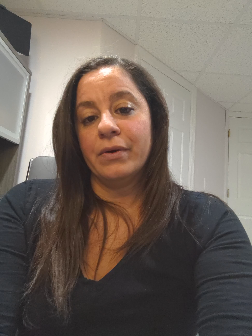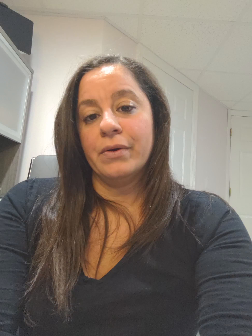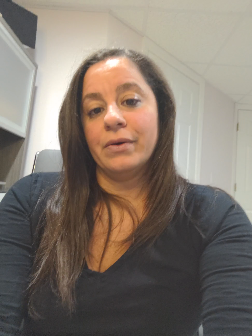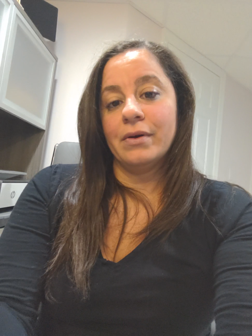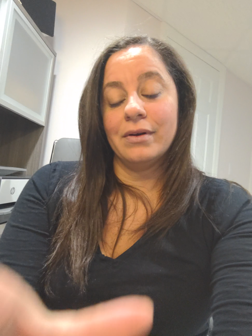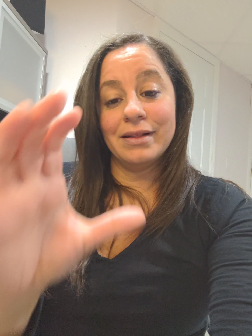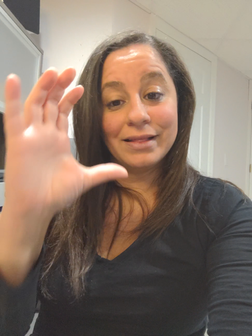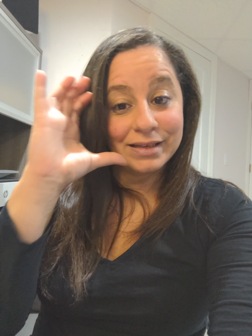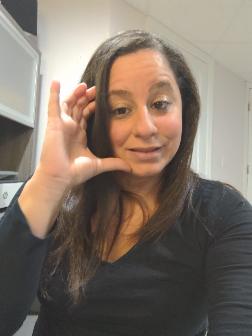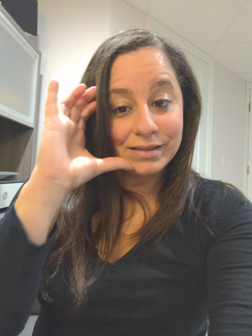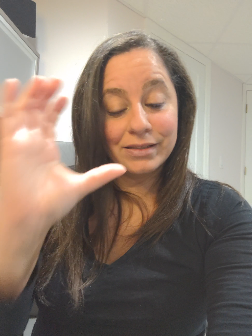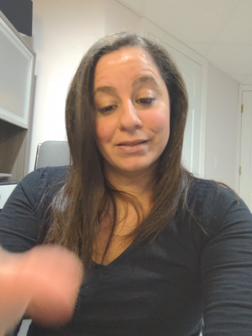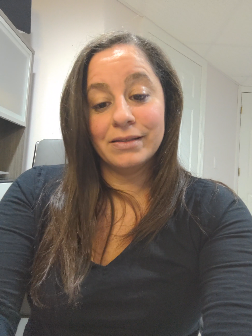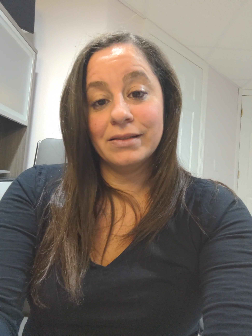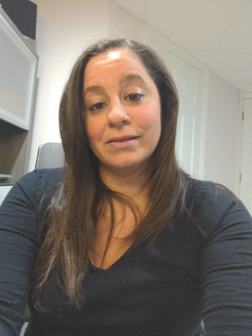listen